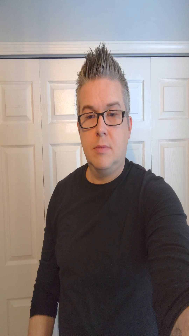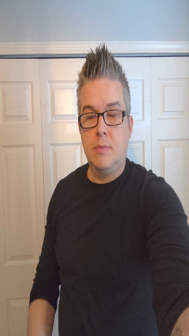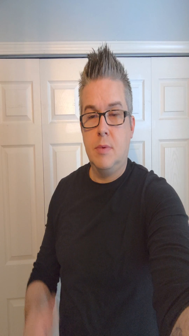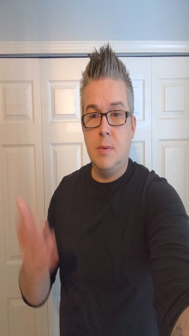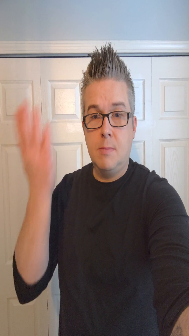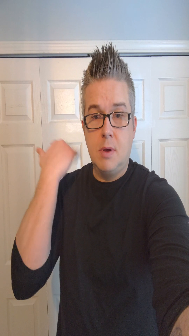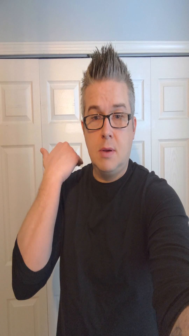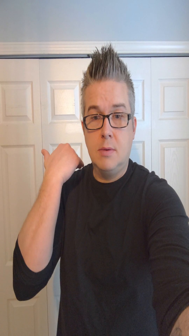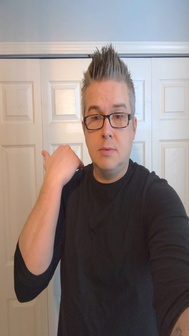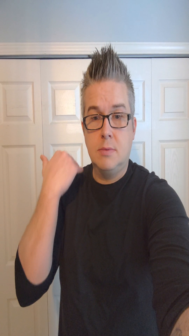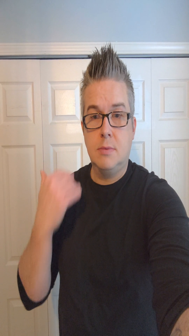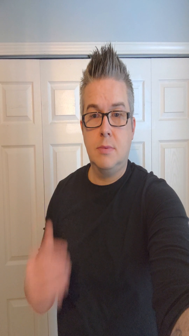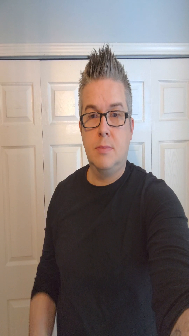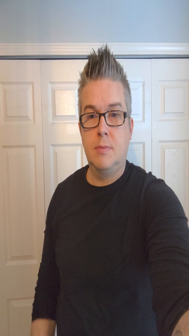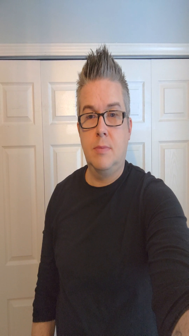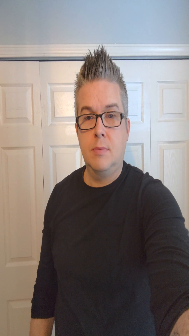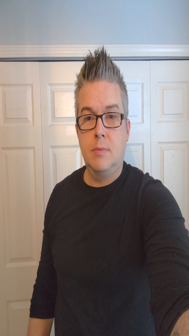before